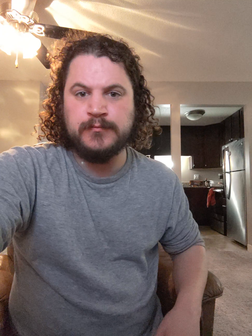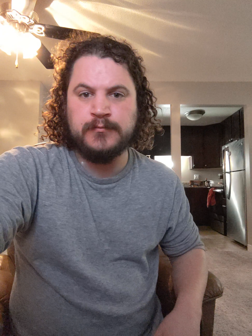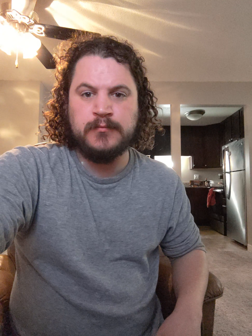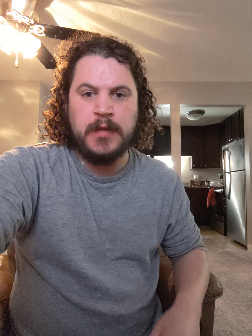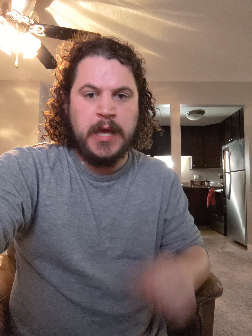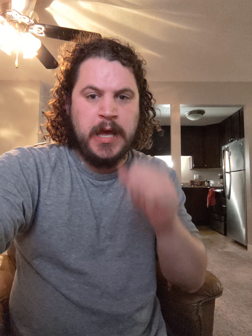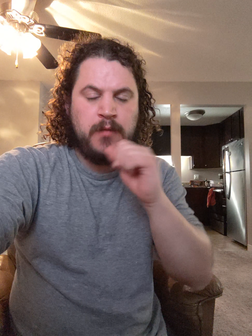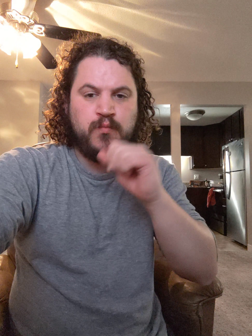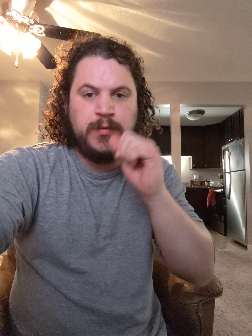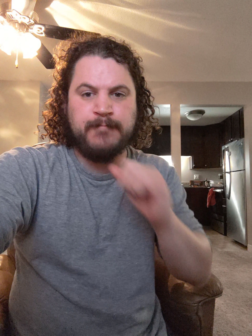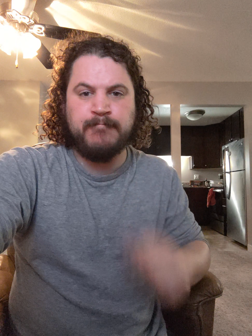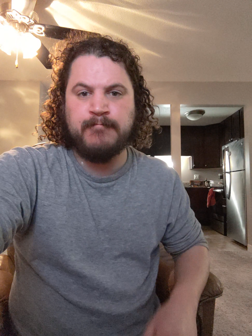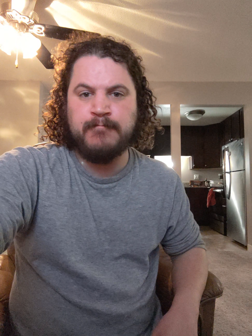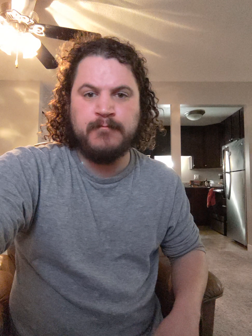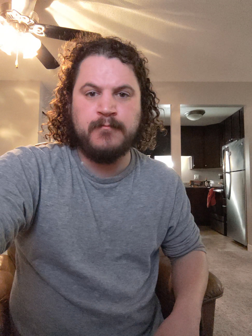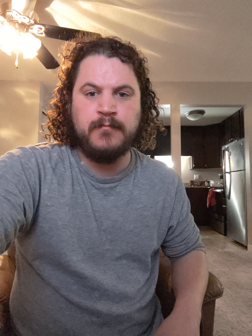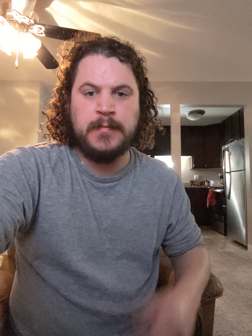ice cream